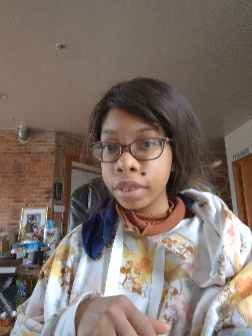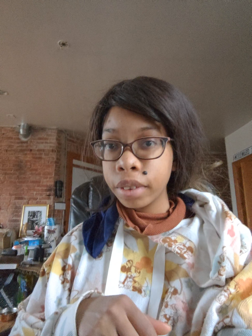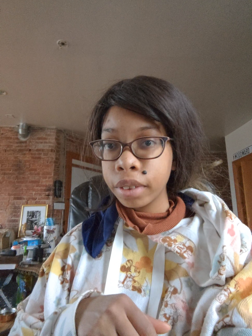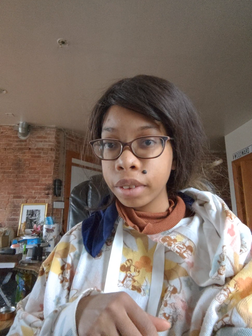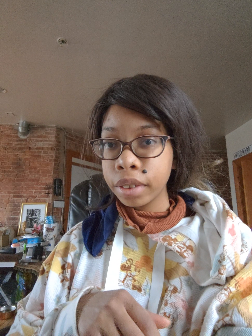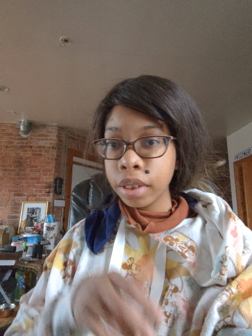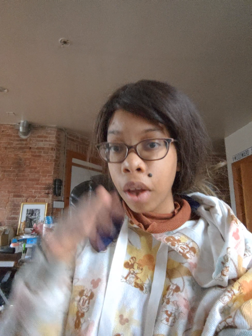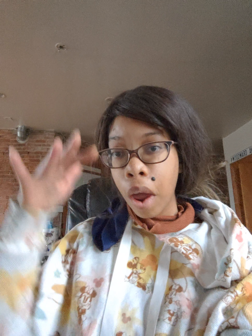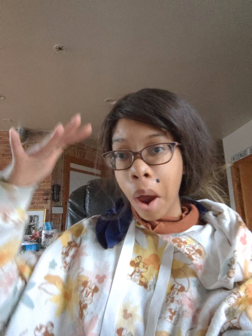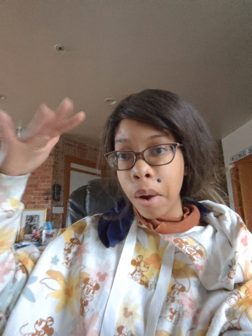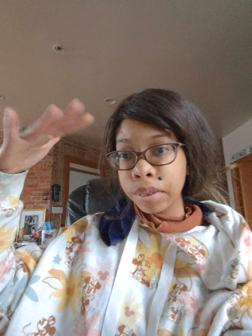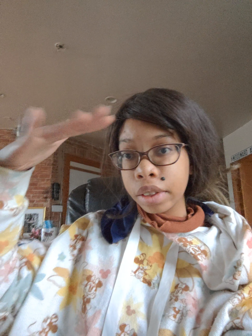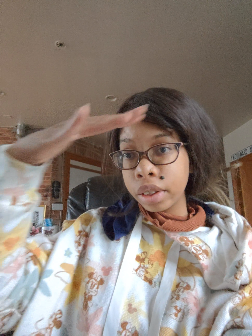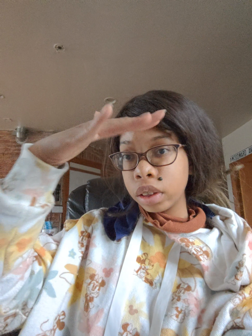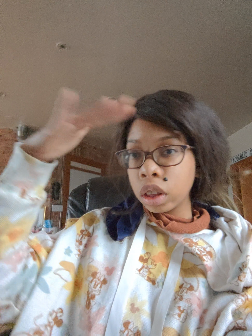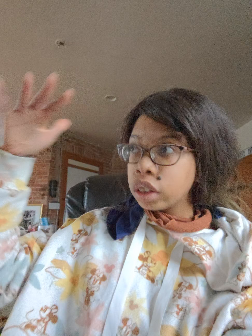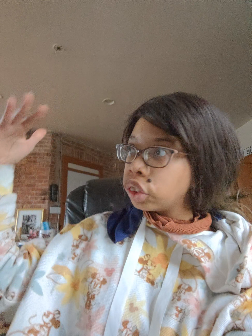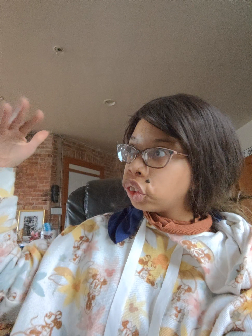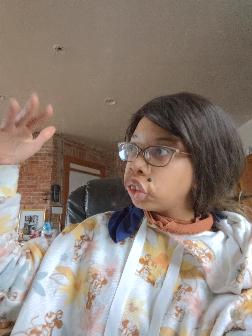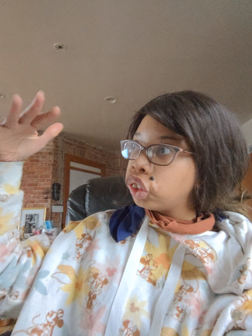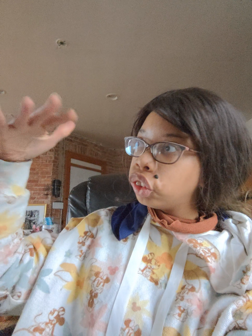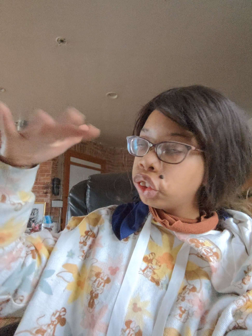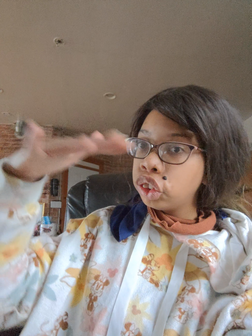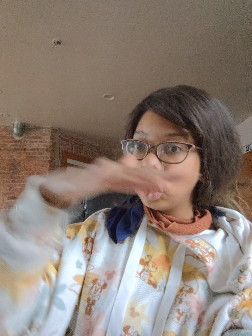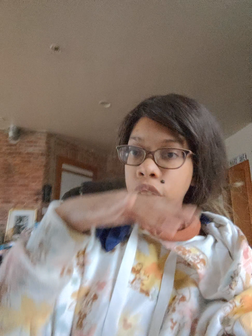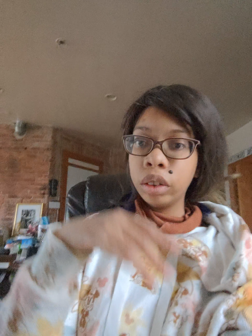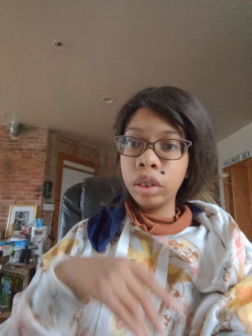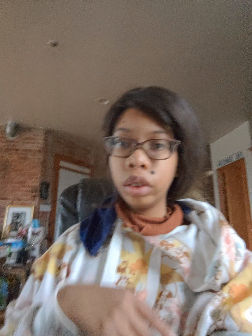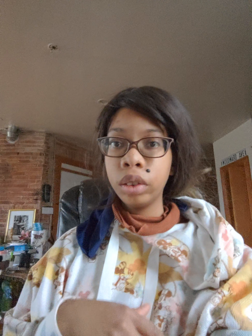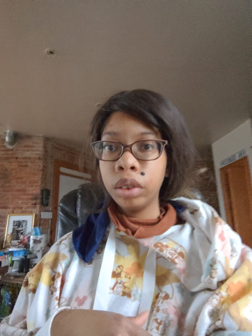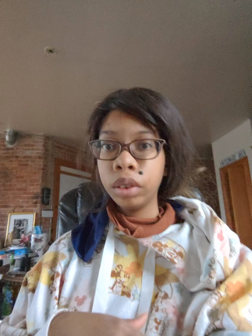helicopter